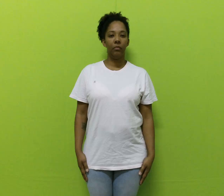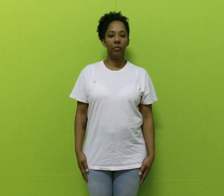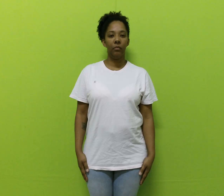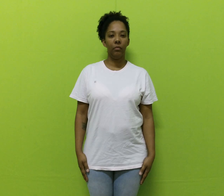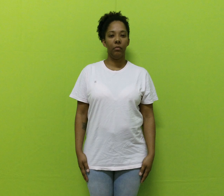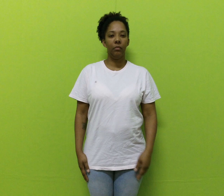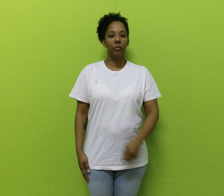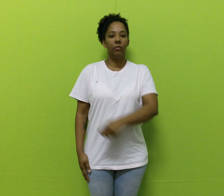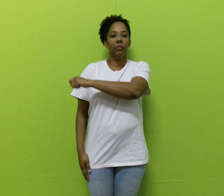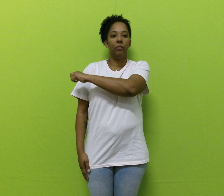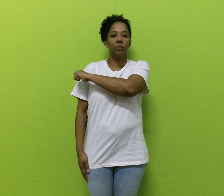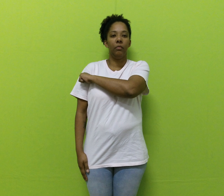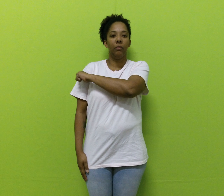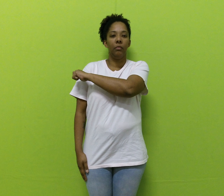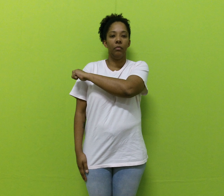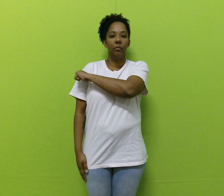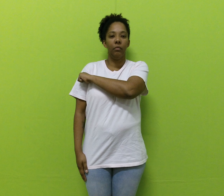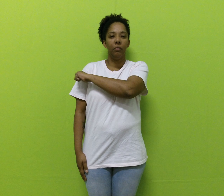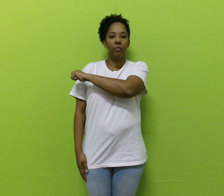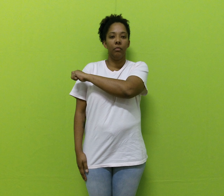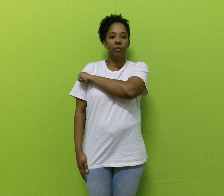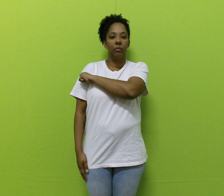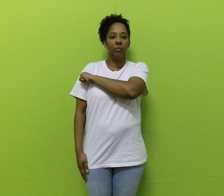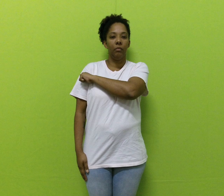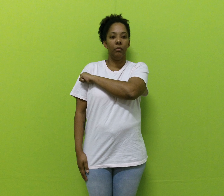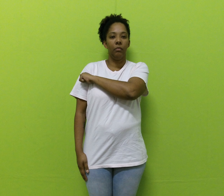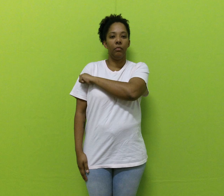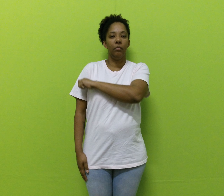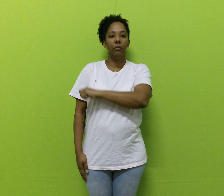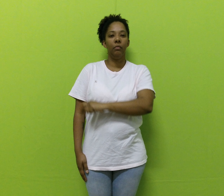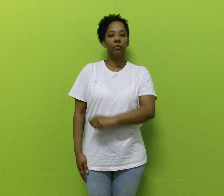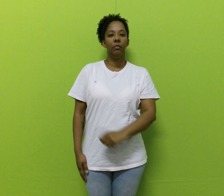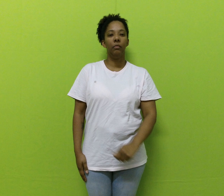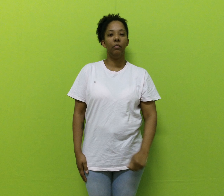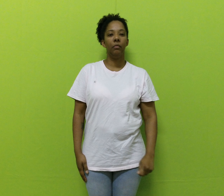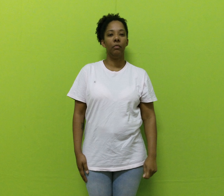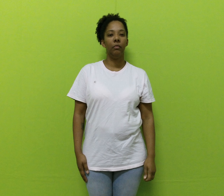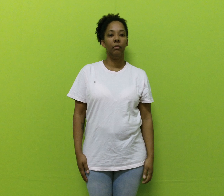aluno